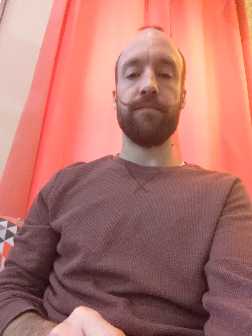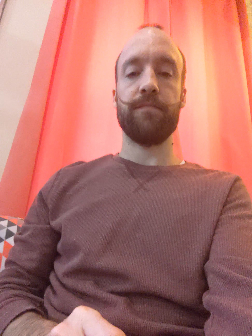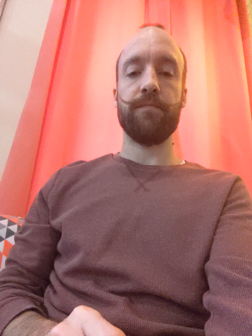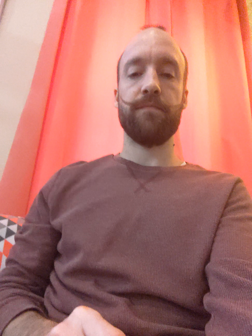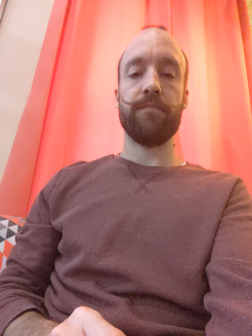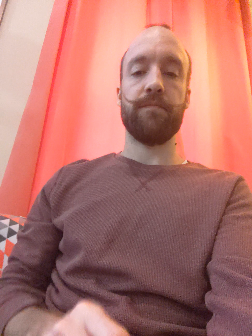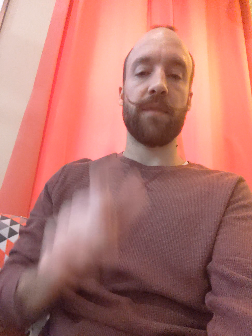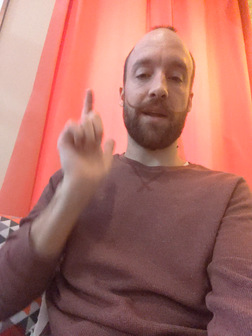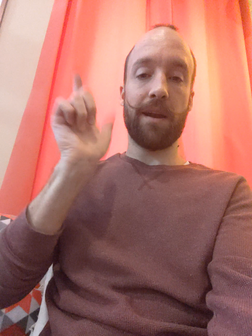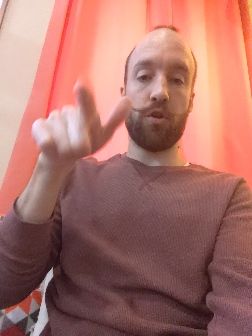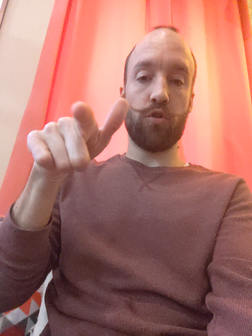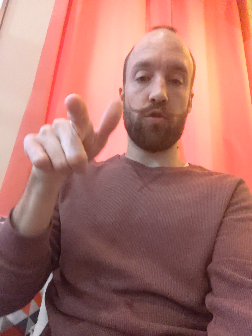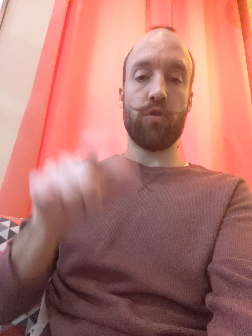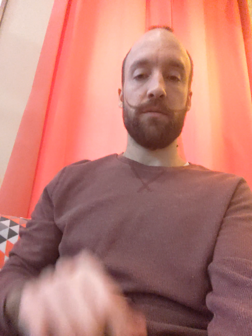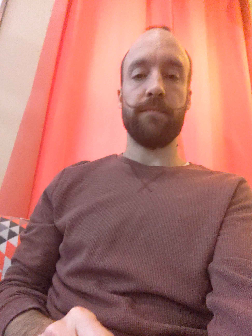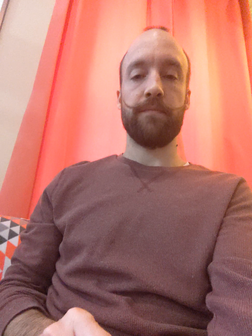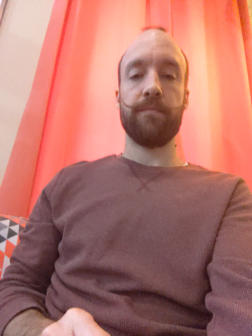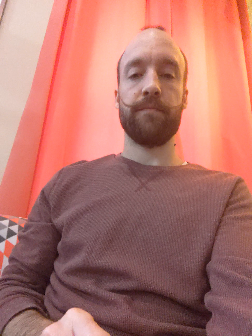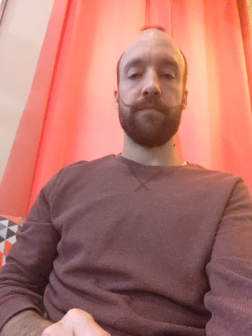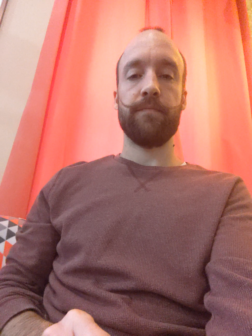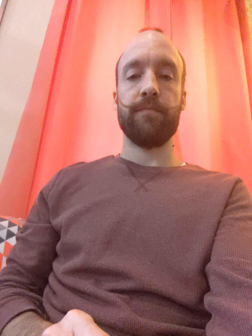later